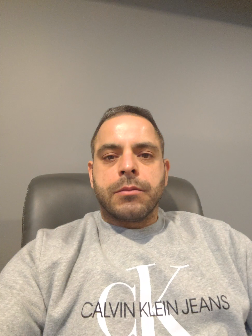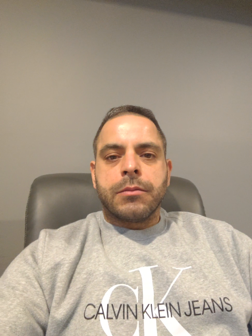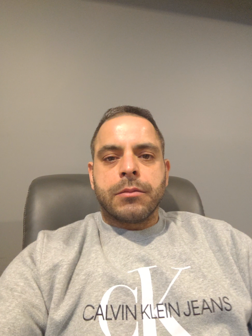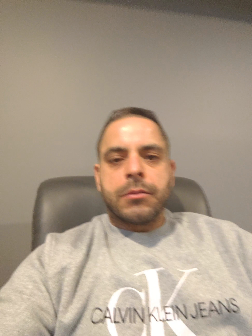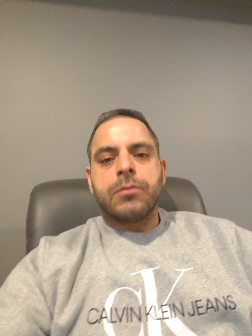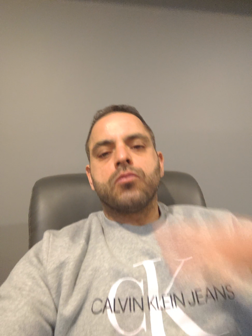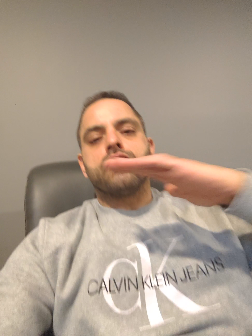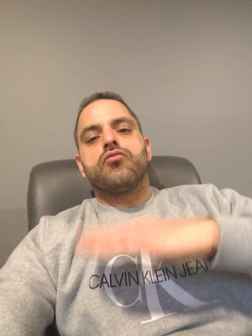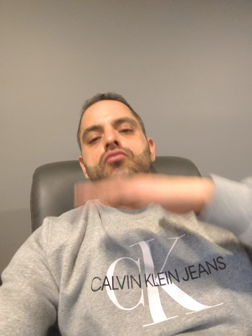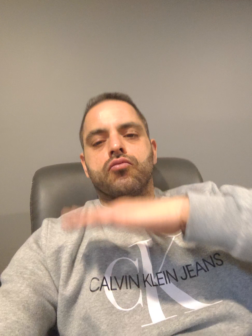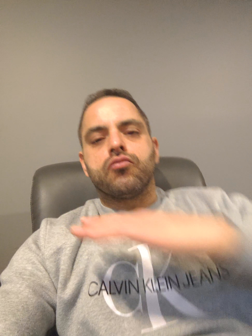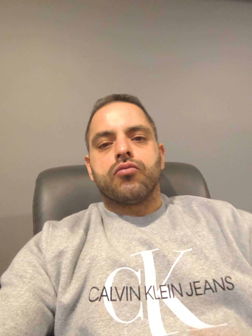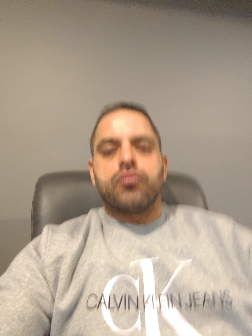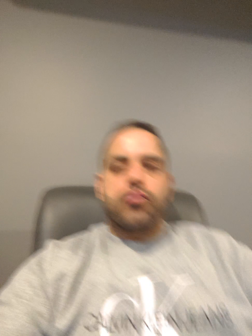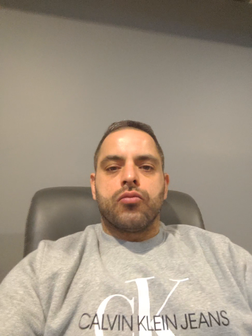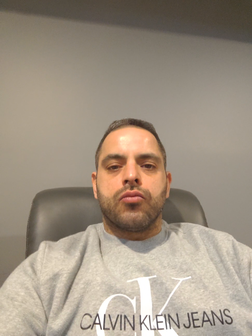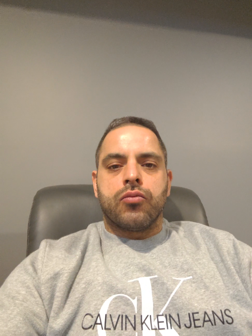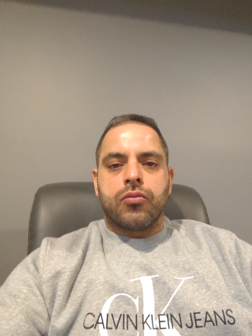table